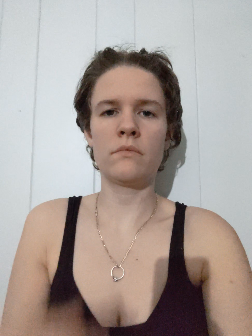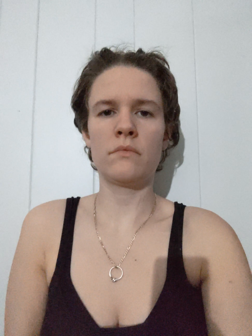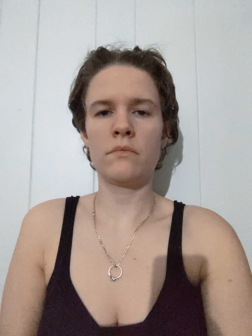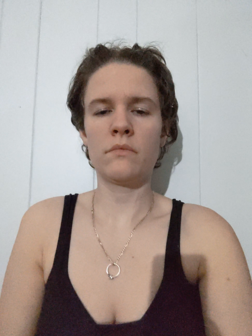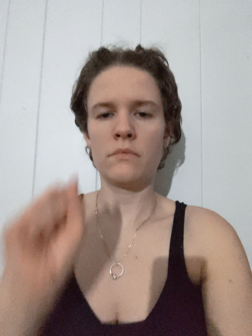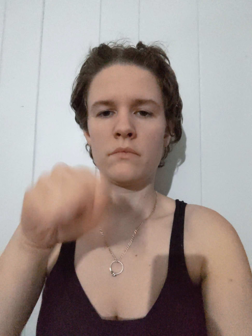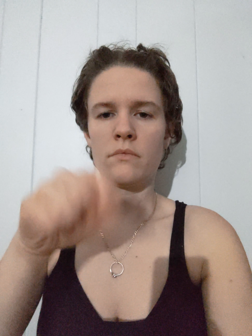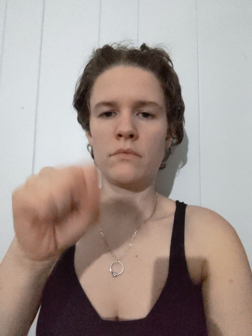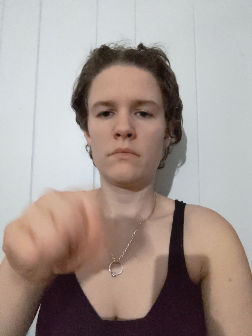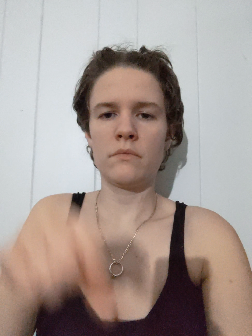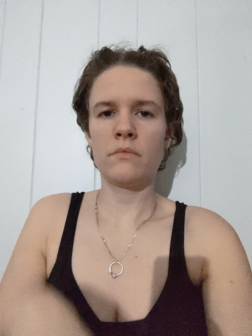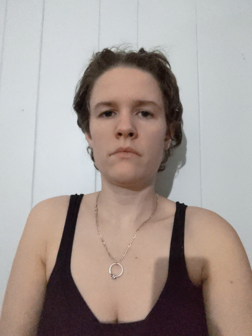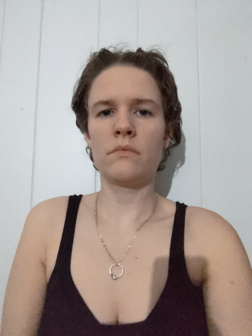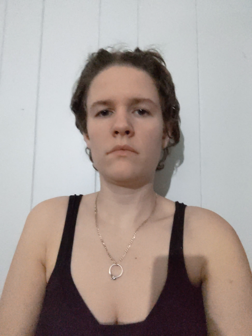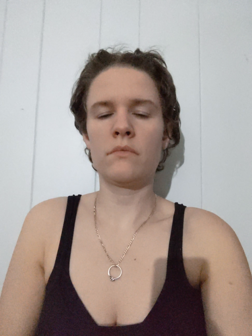yes